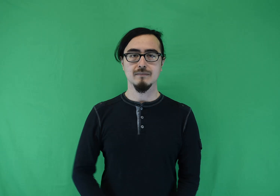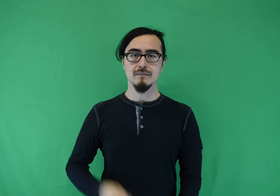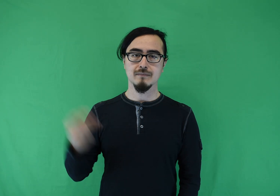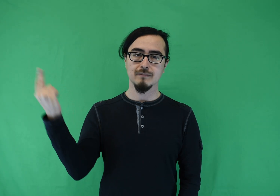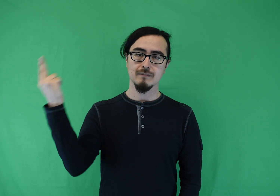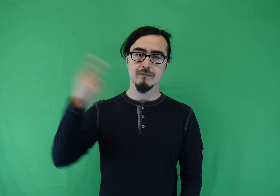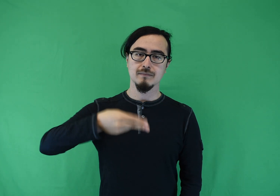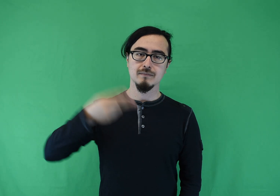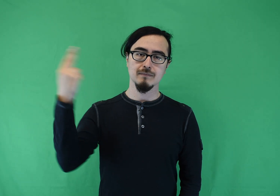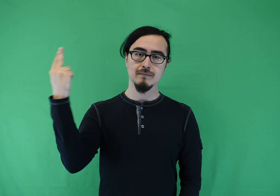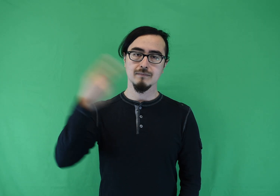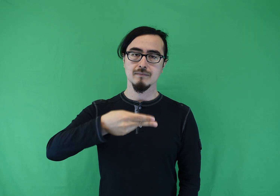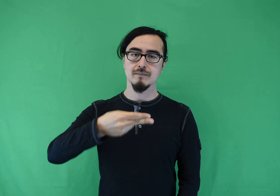necesitar